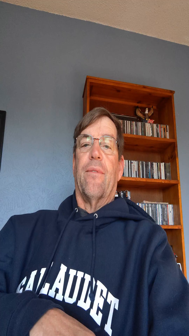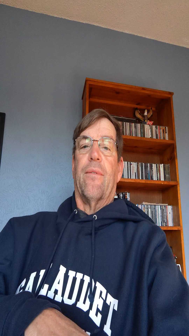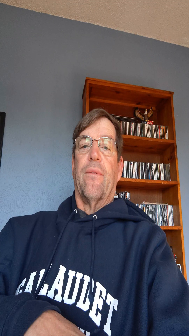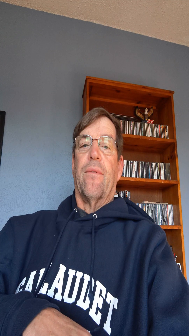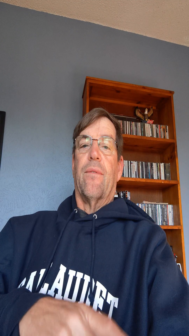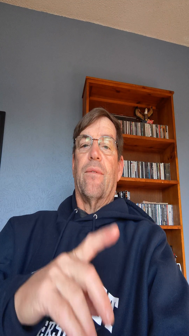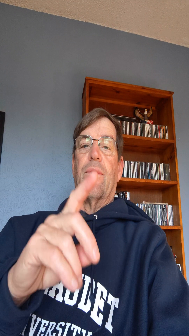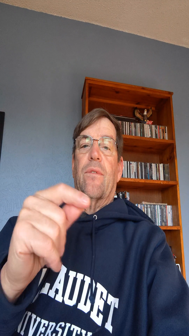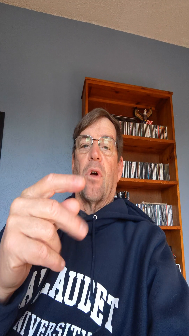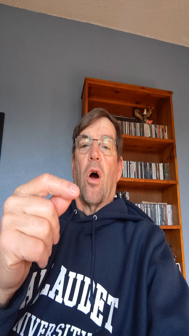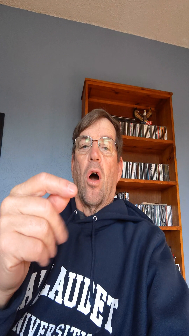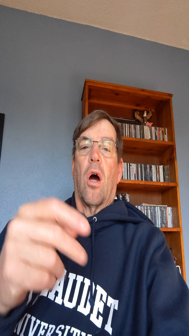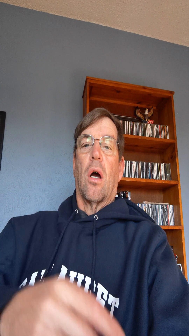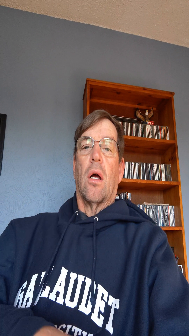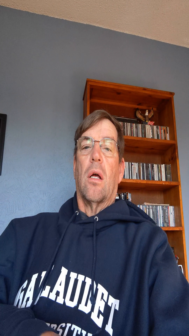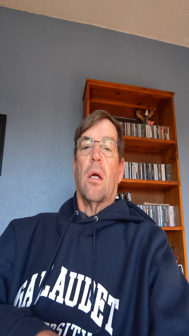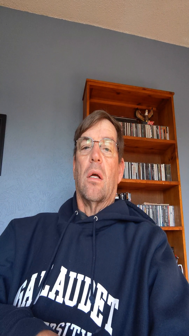dog